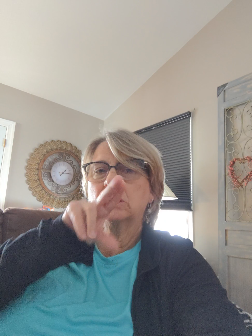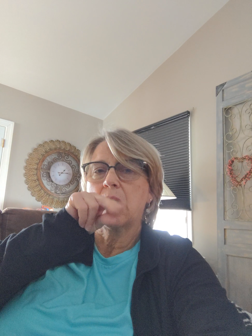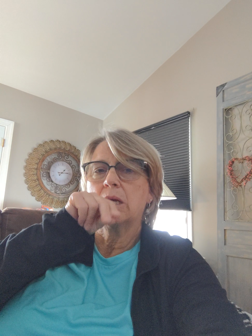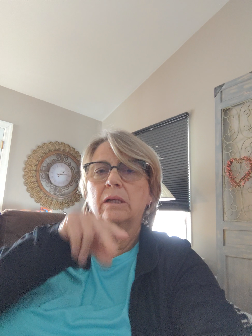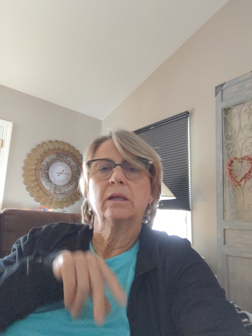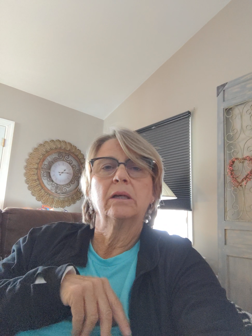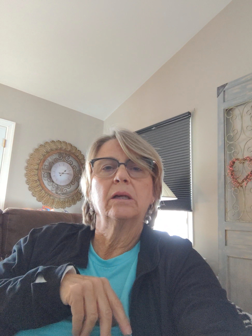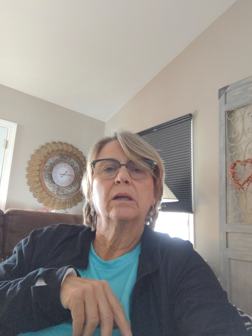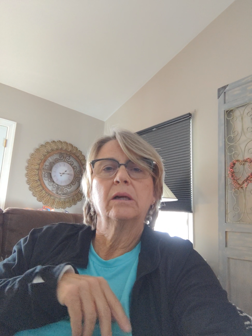duck